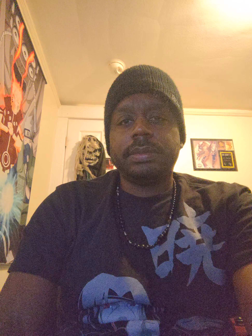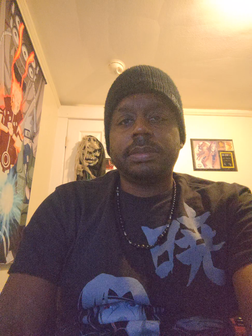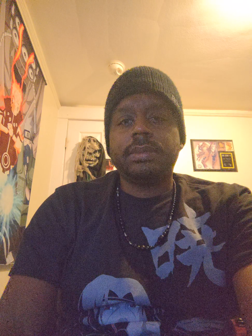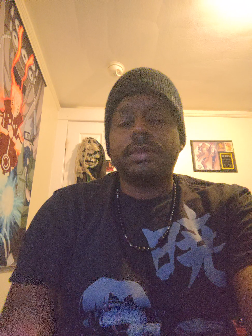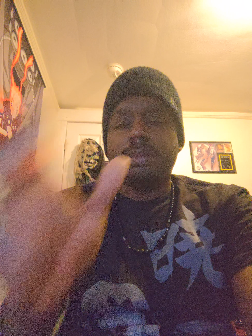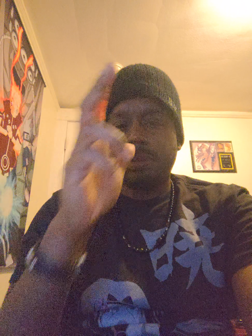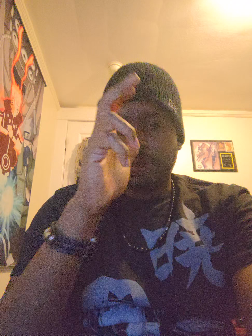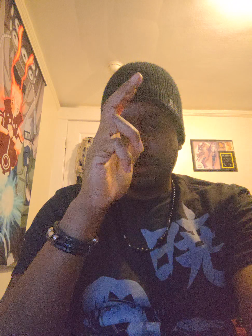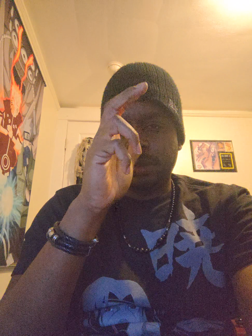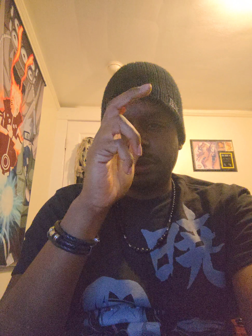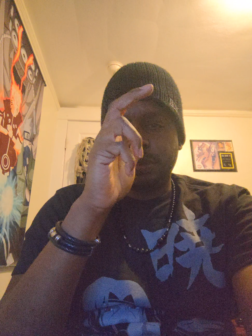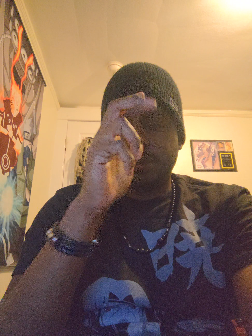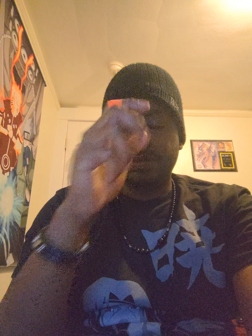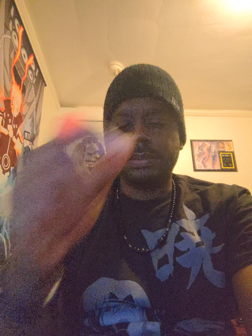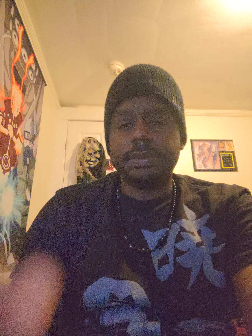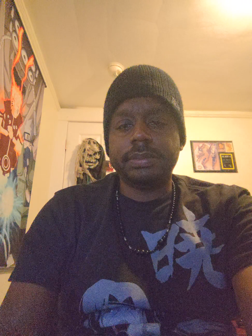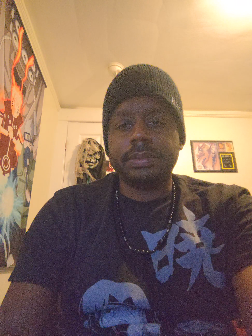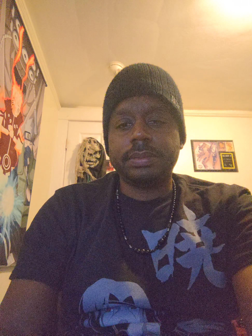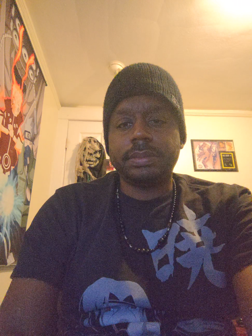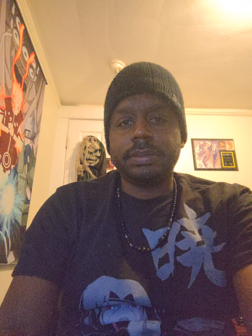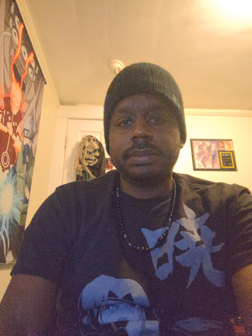bug